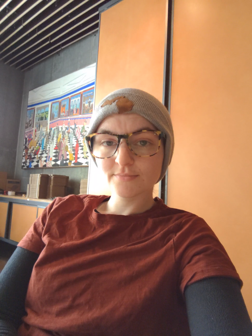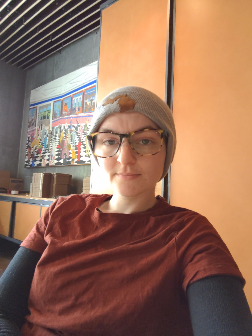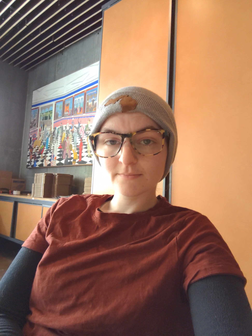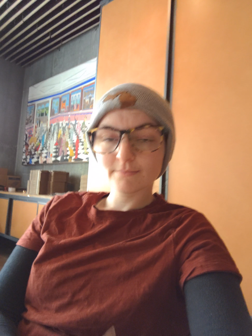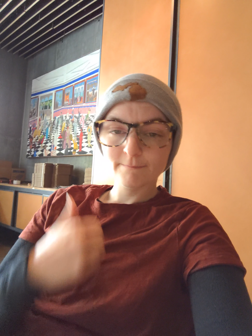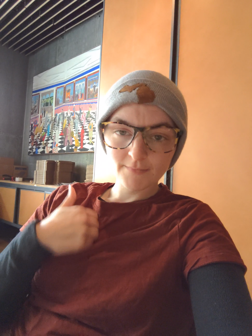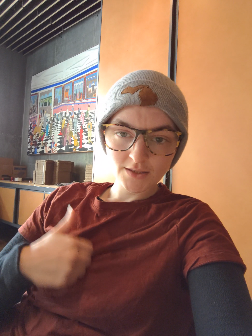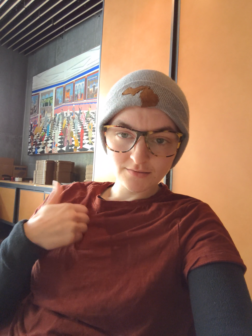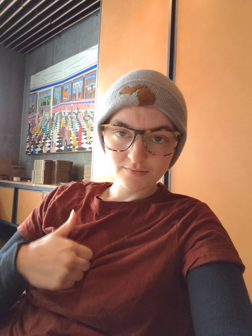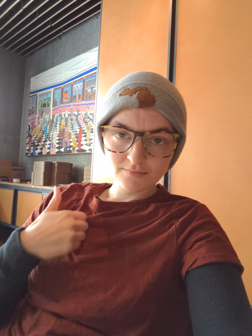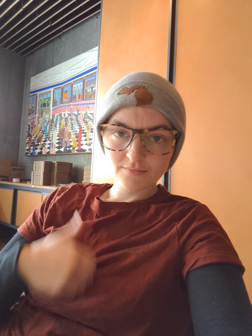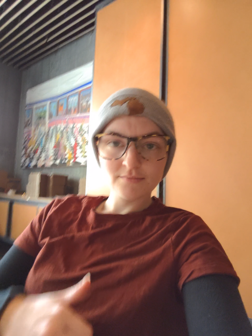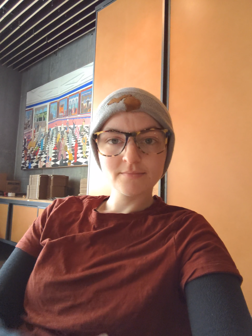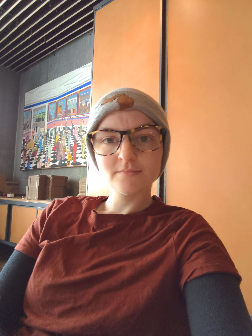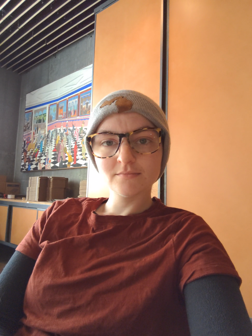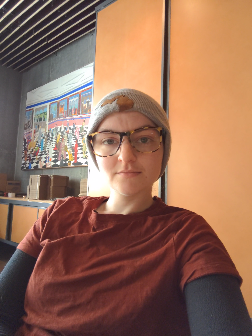bath